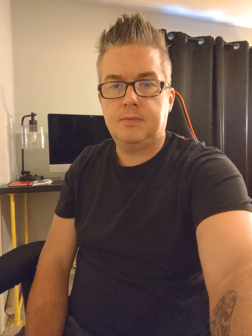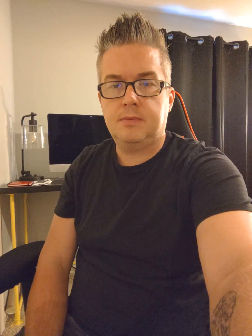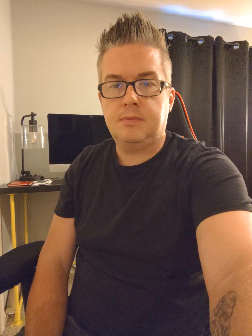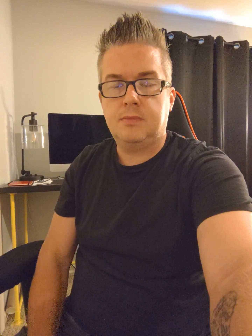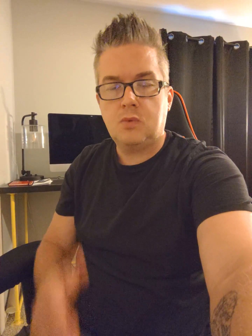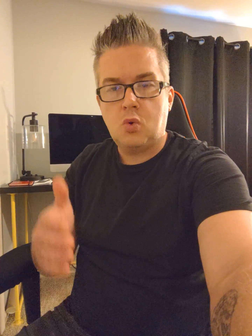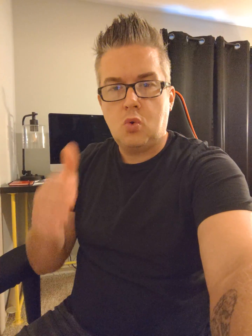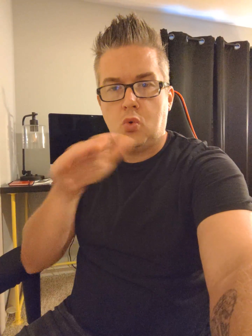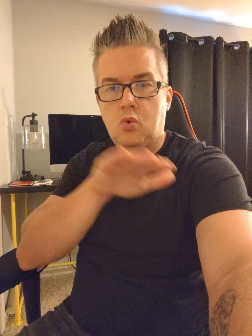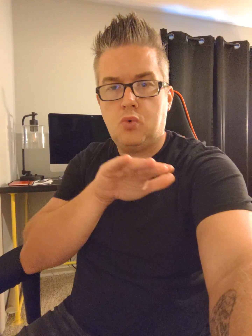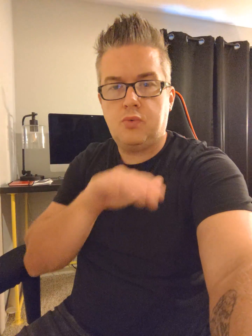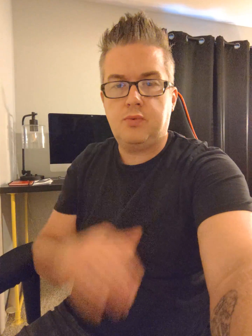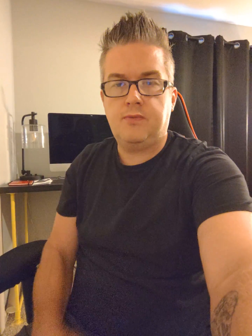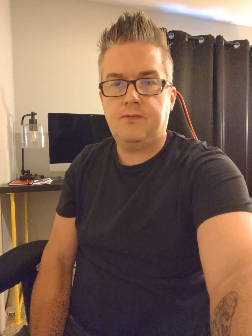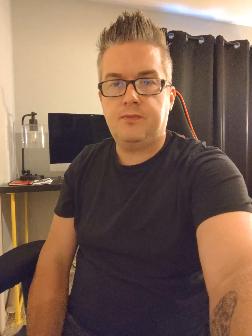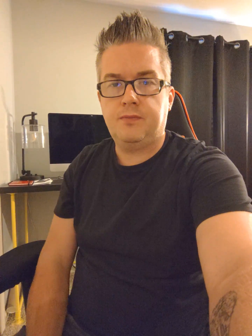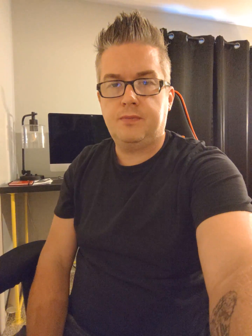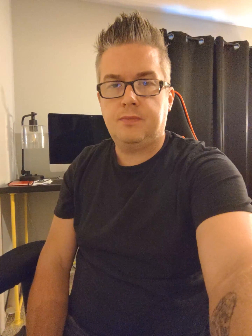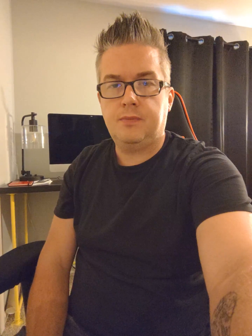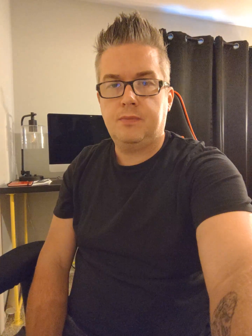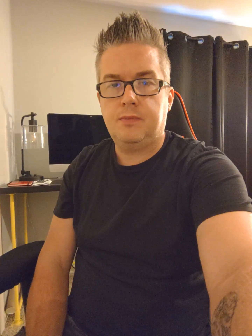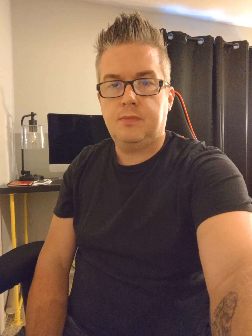cover